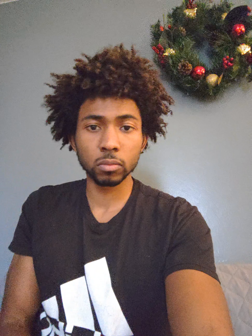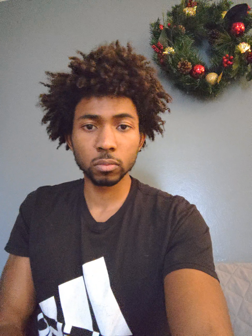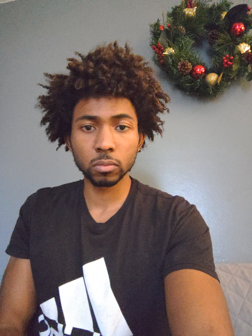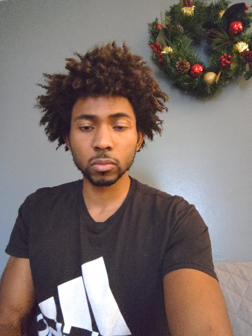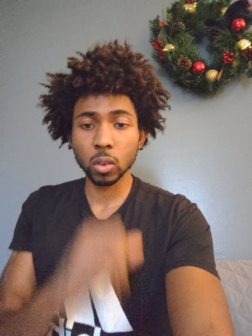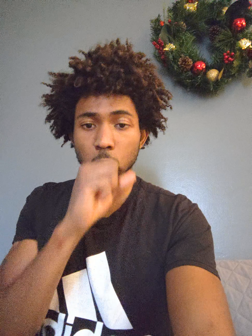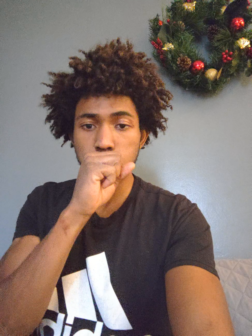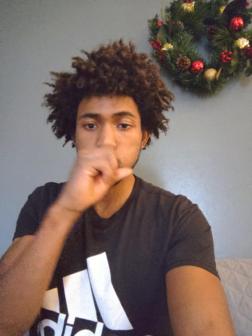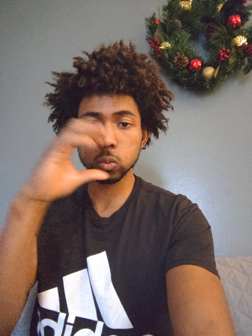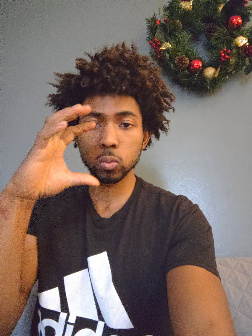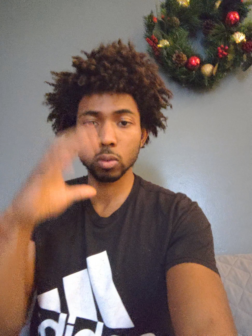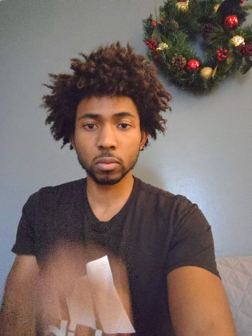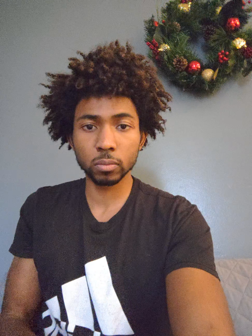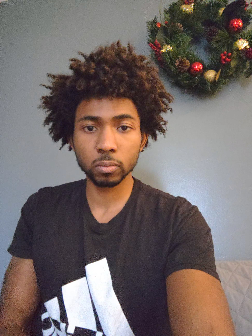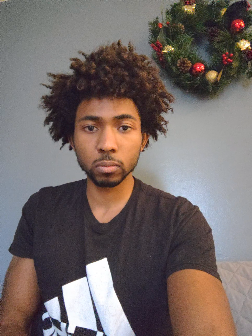balloon